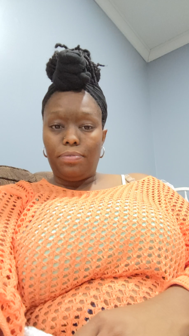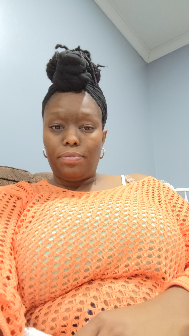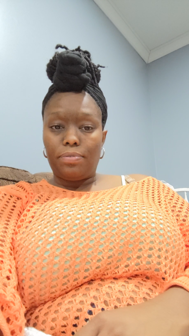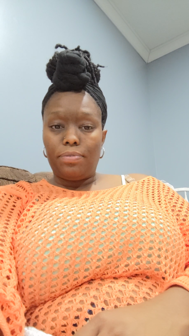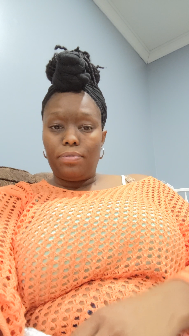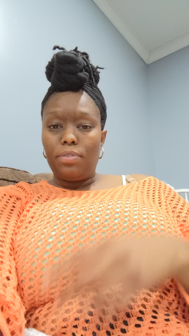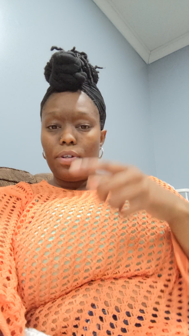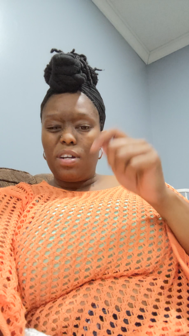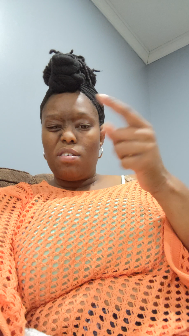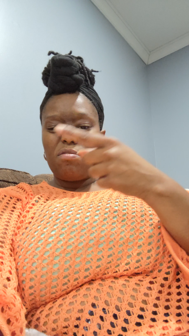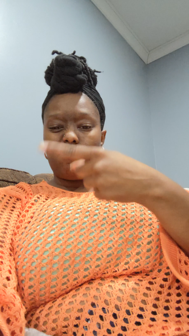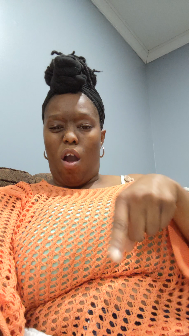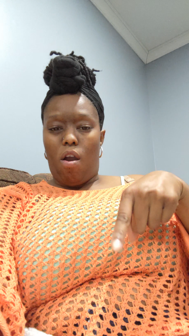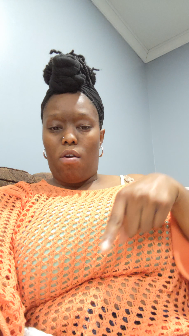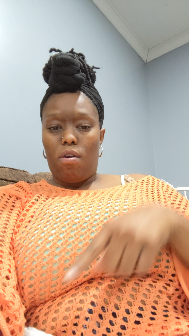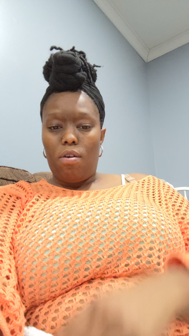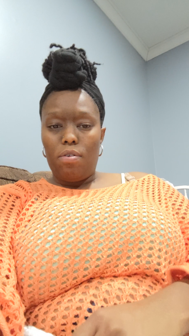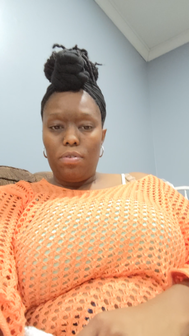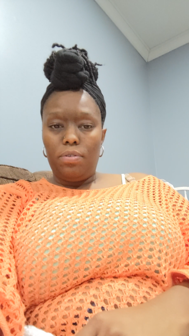cut